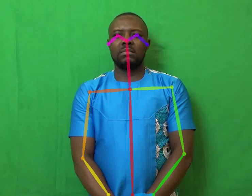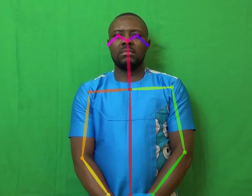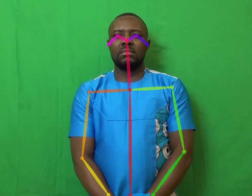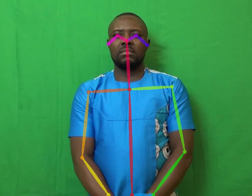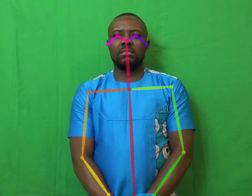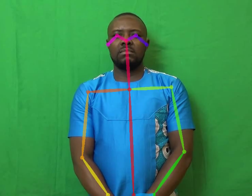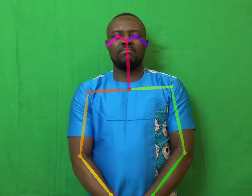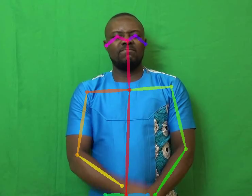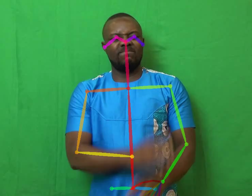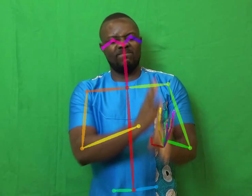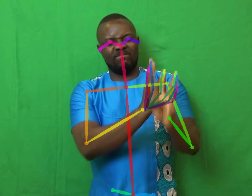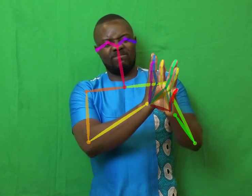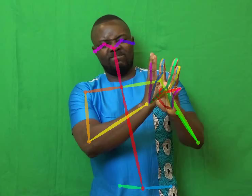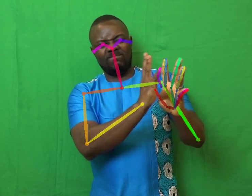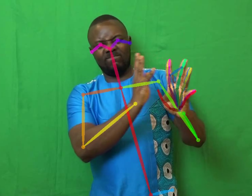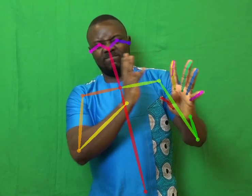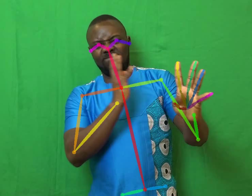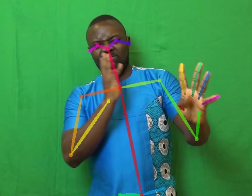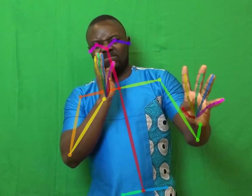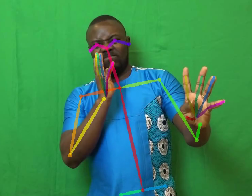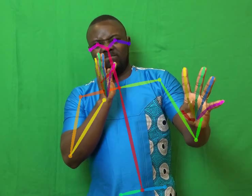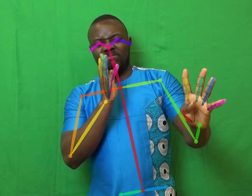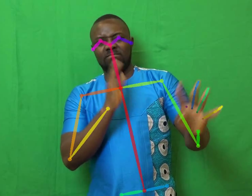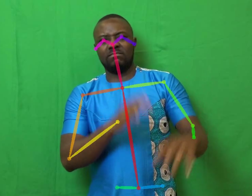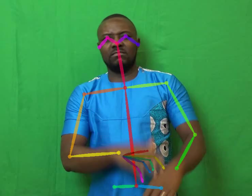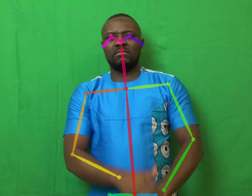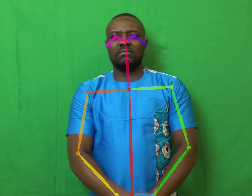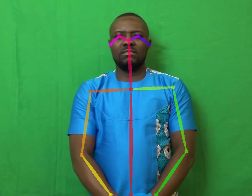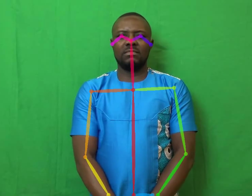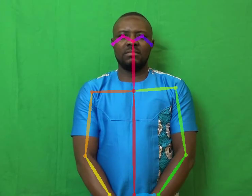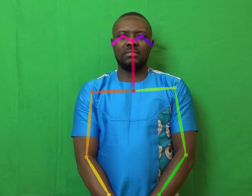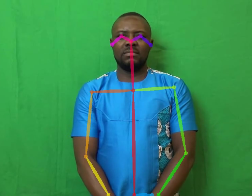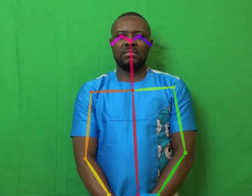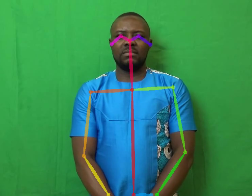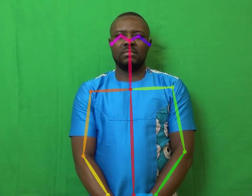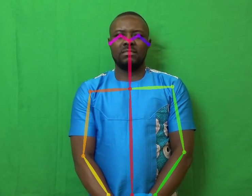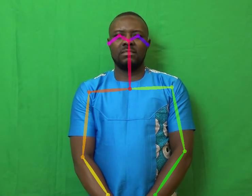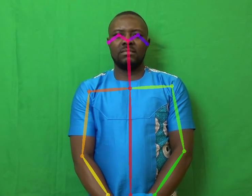queue or line up